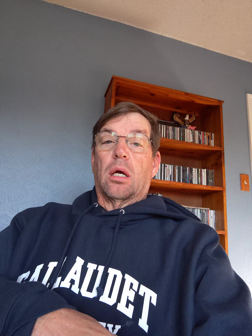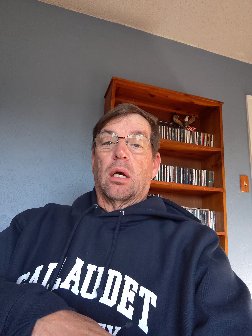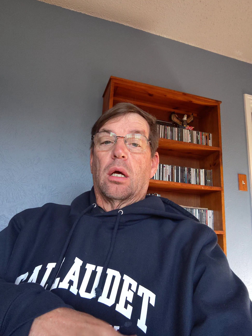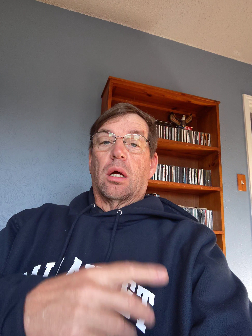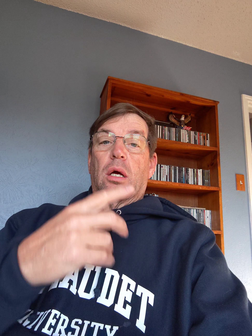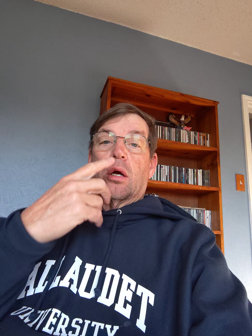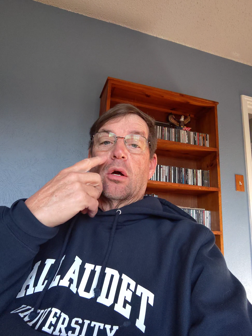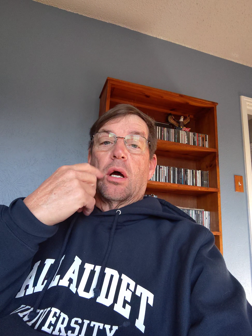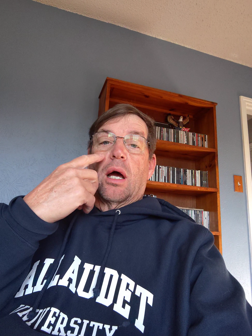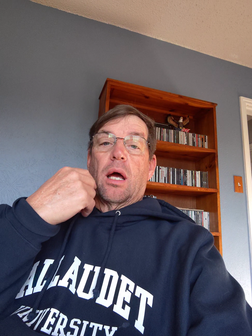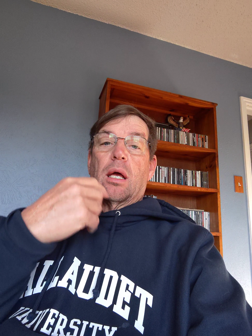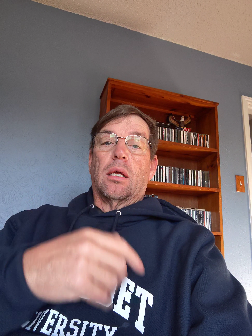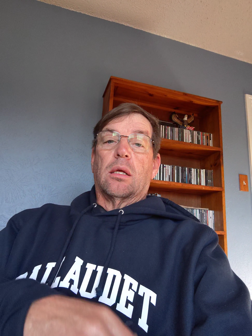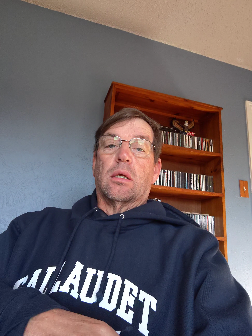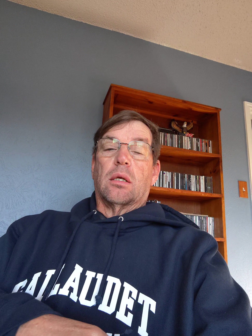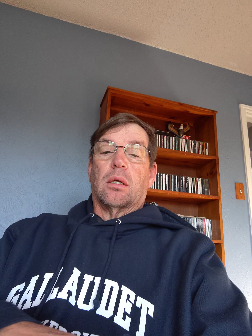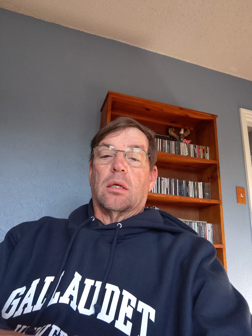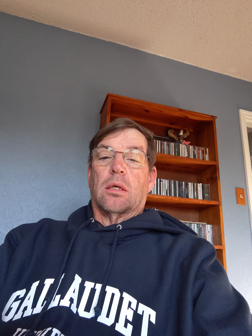cry